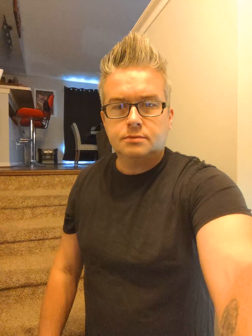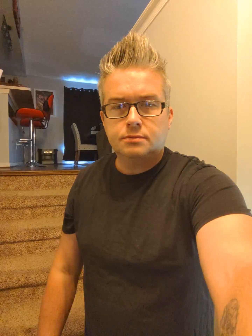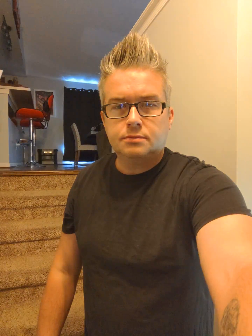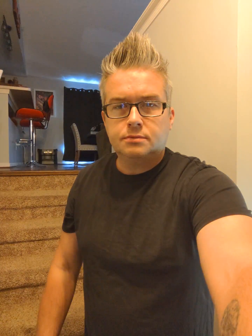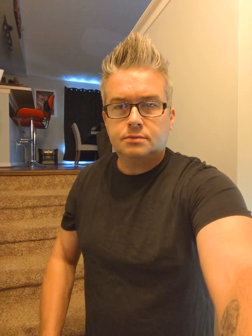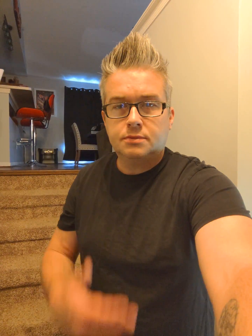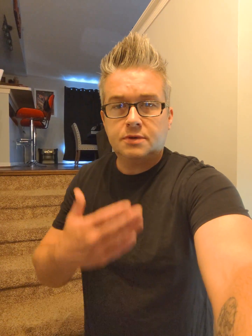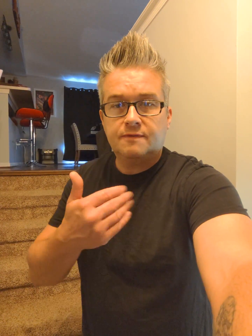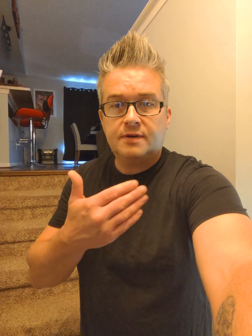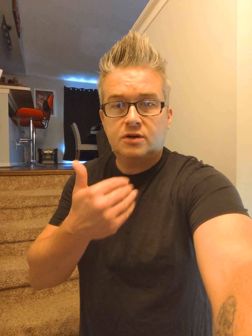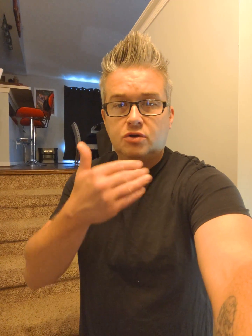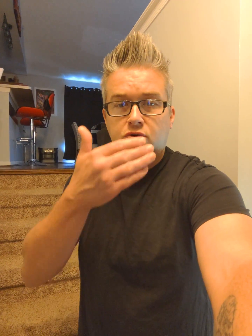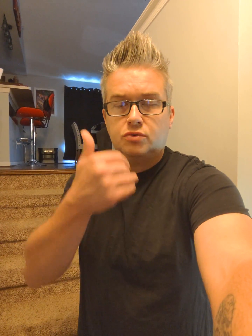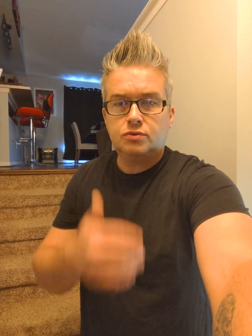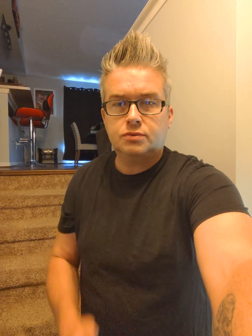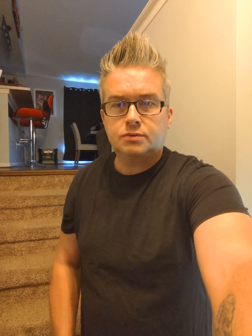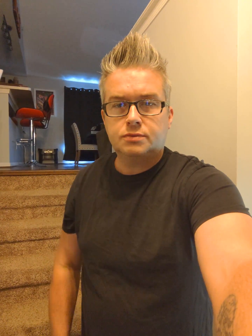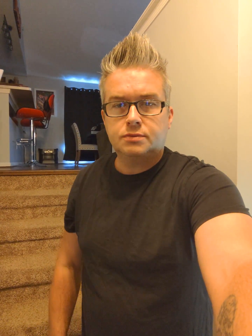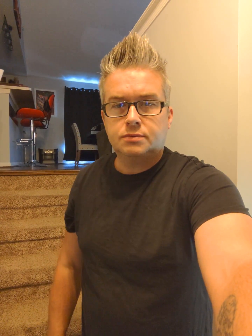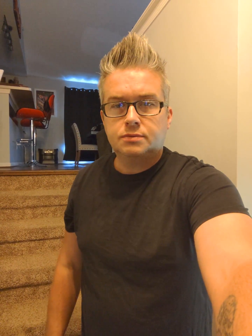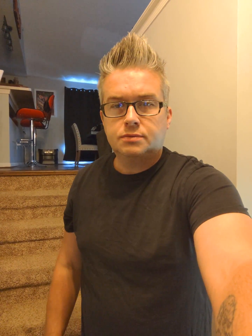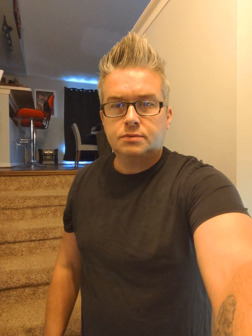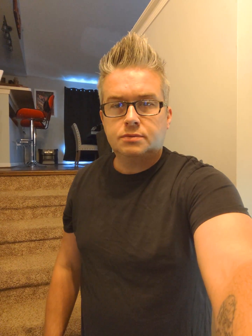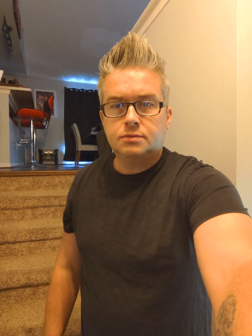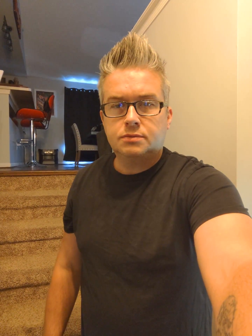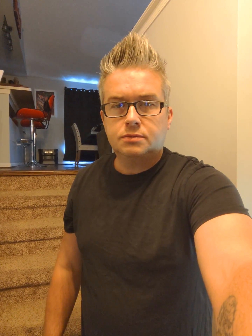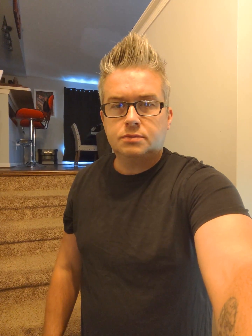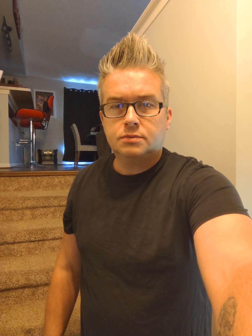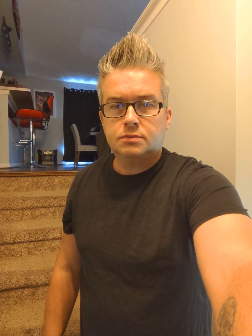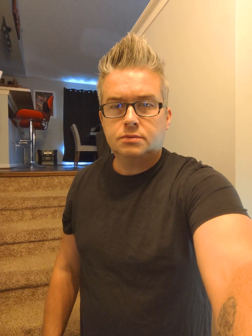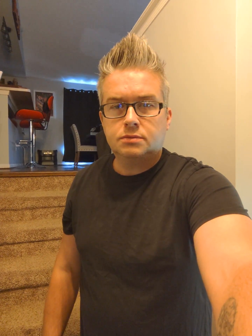butterfly